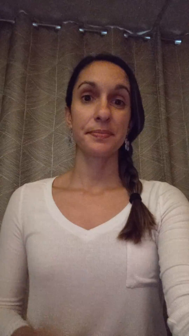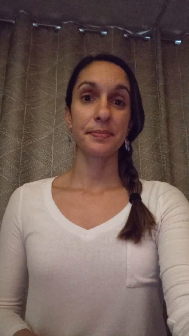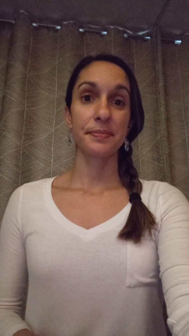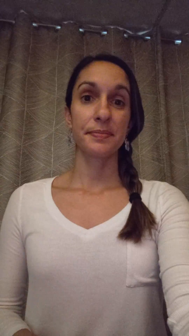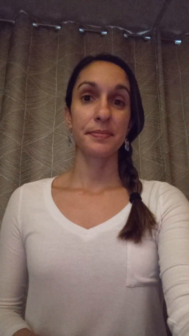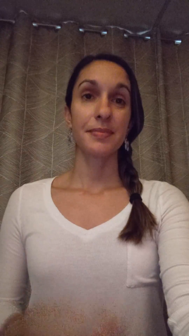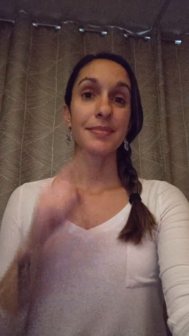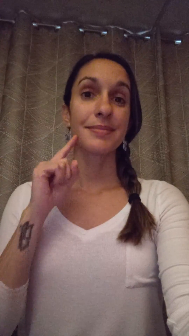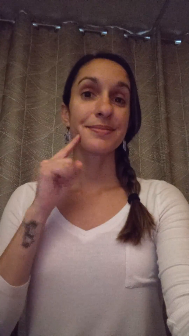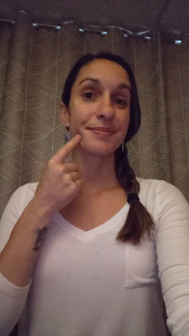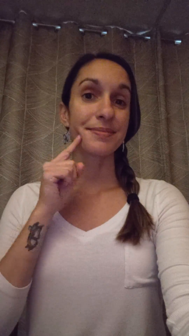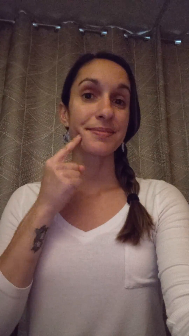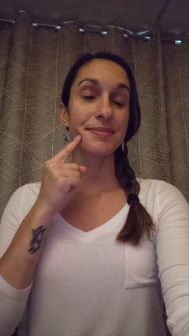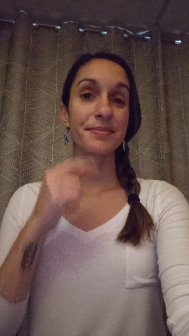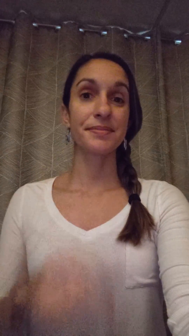candy